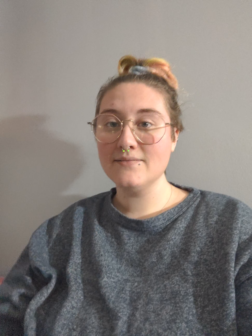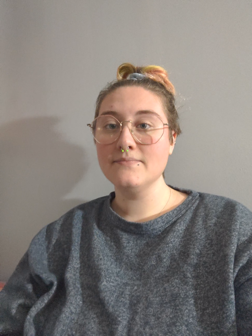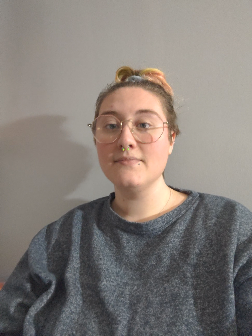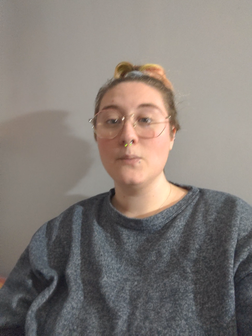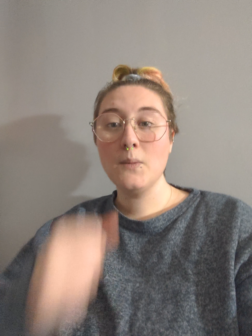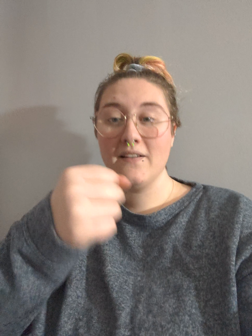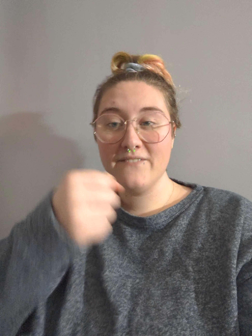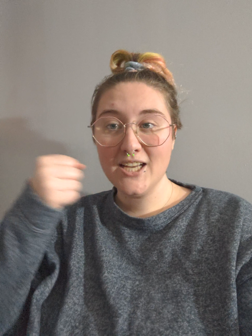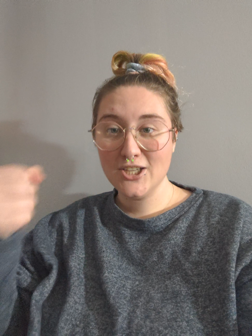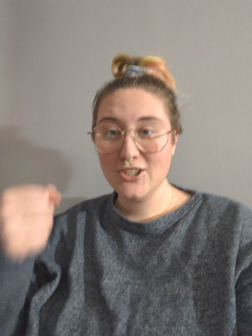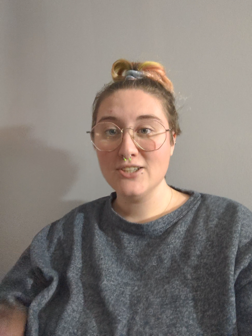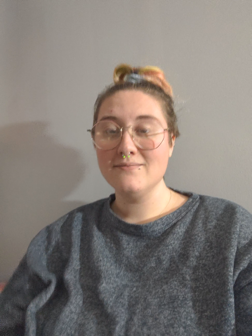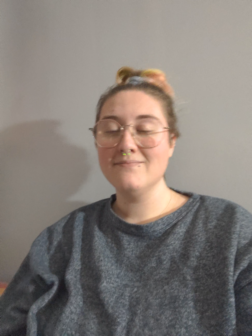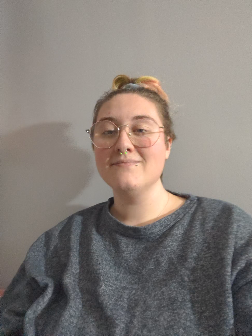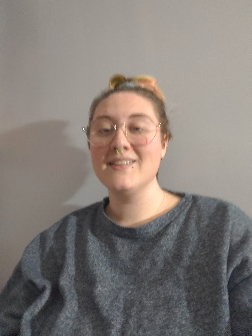refrigerator